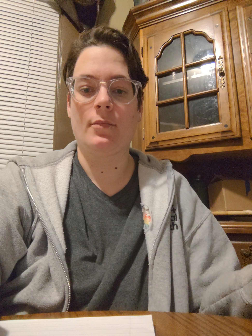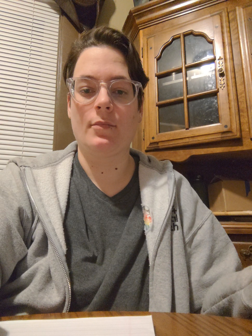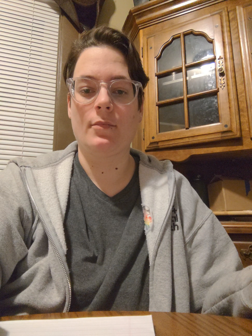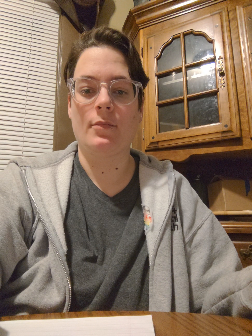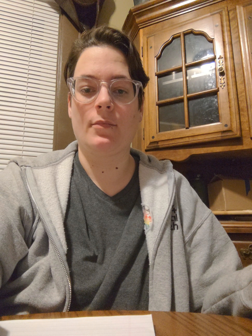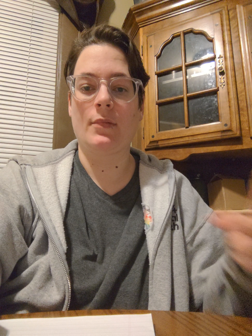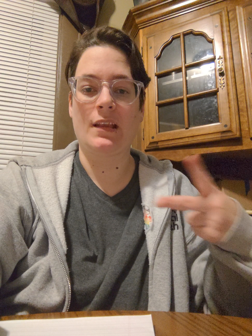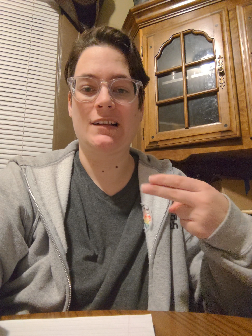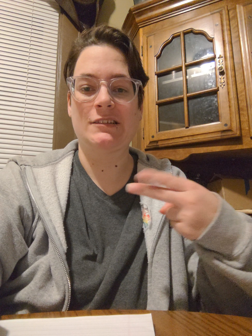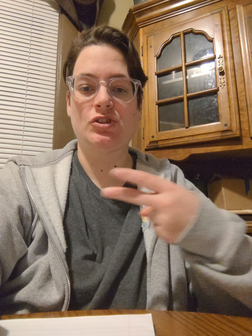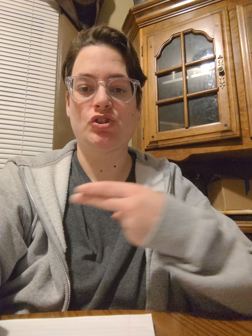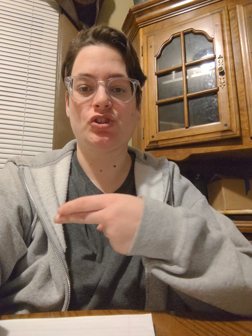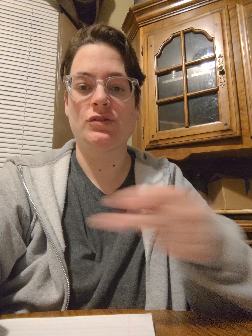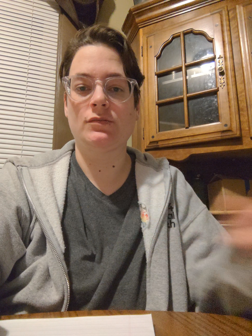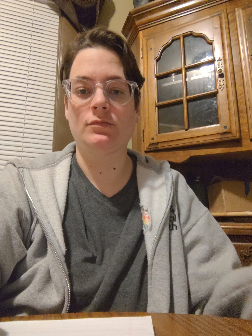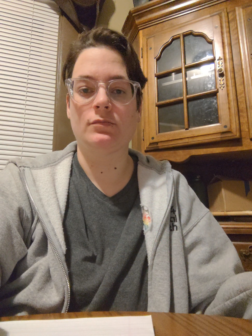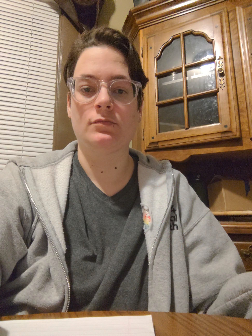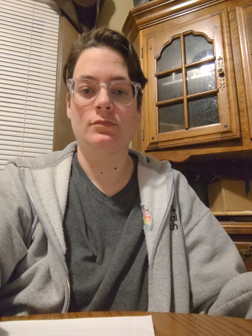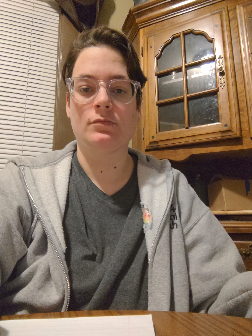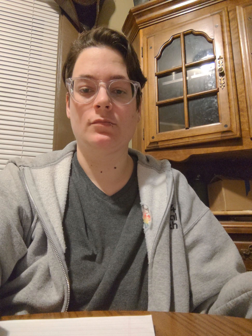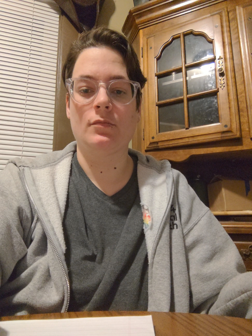scissors